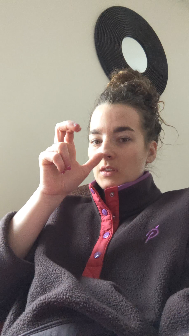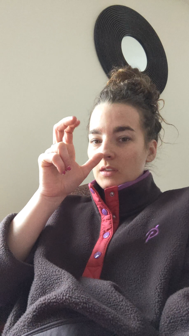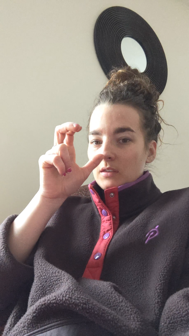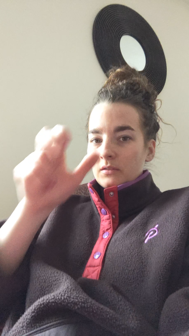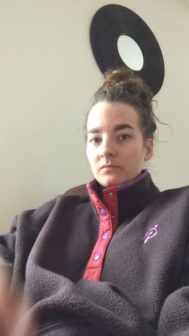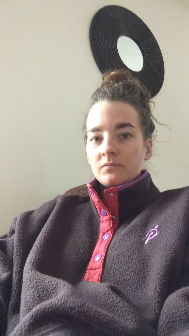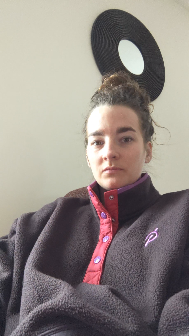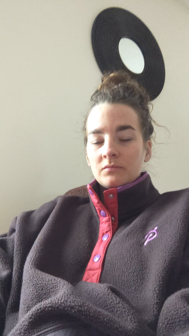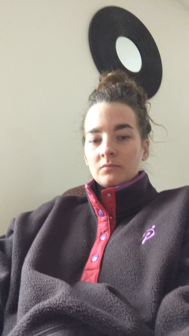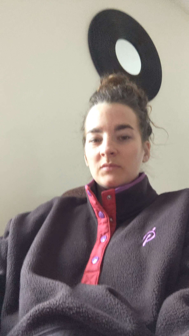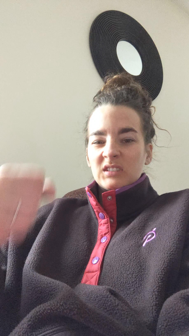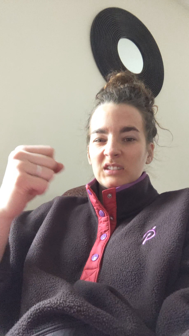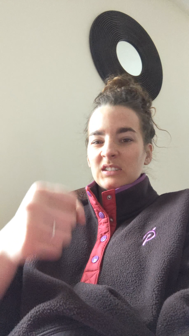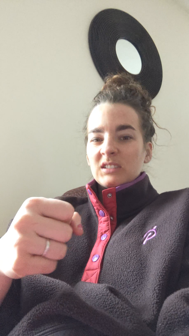hit